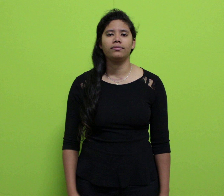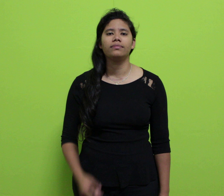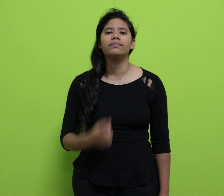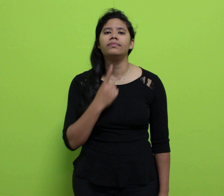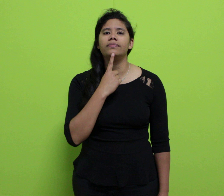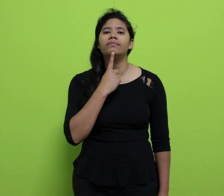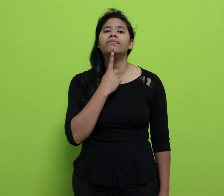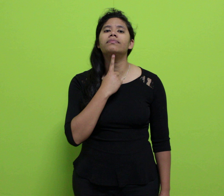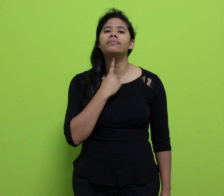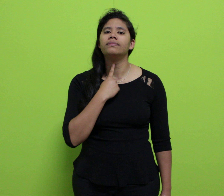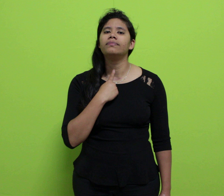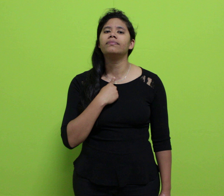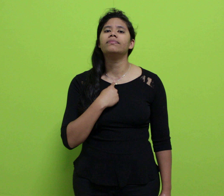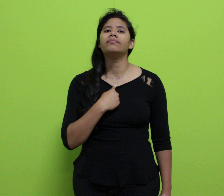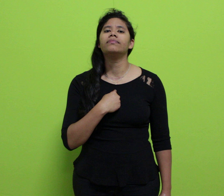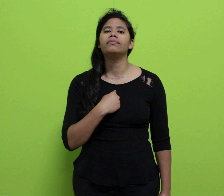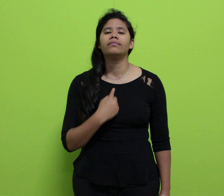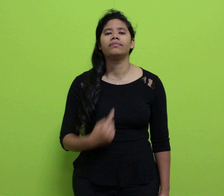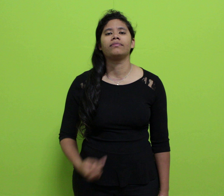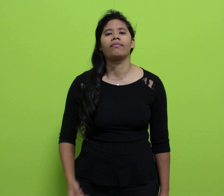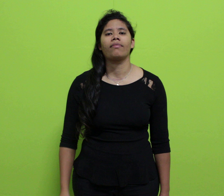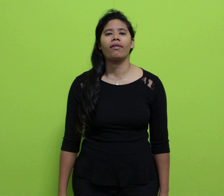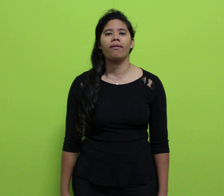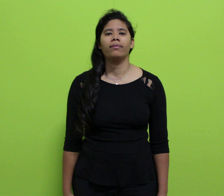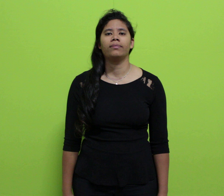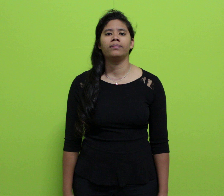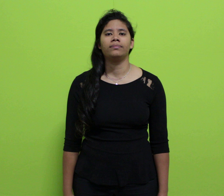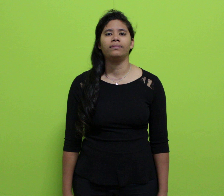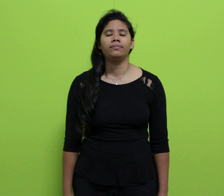vontade